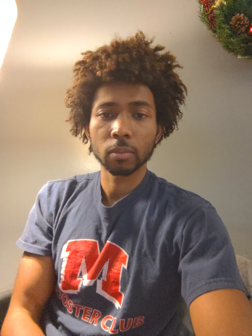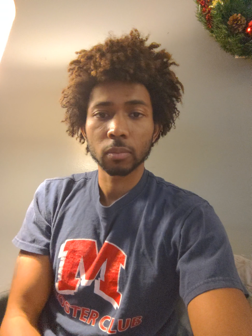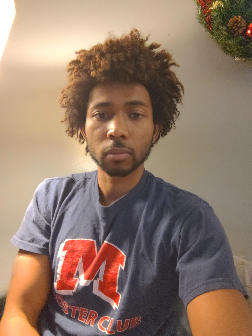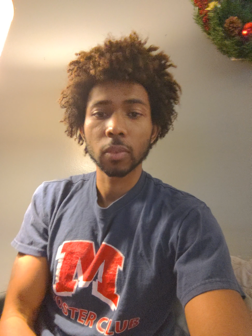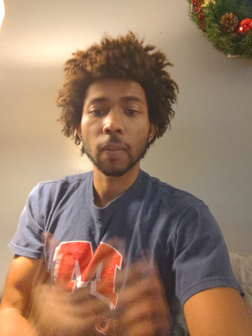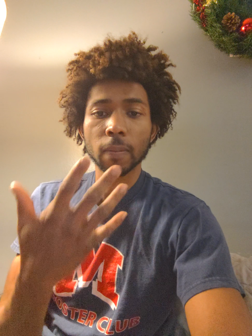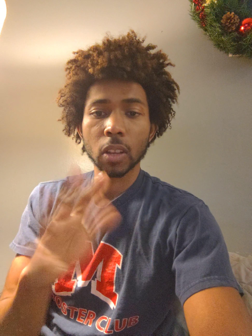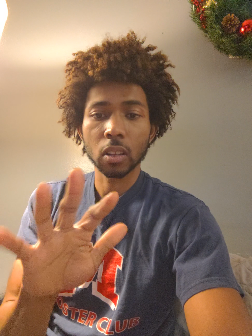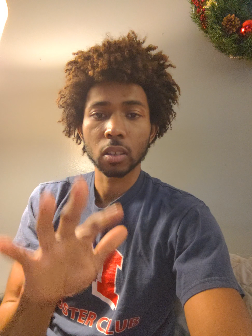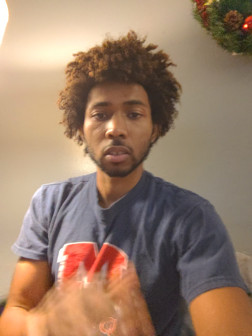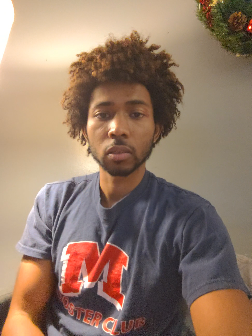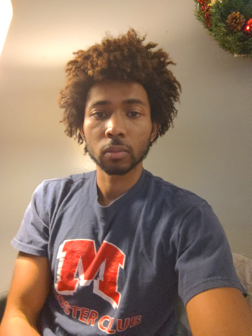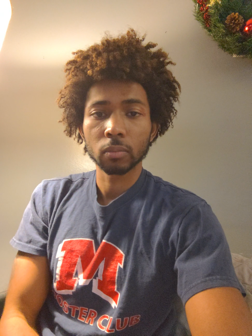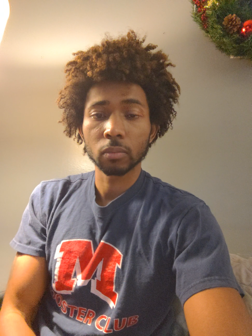finish